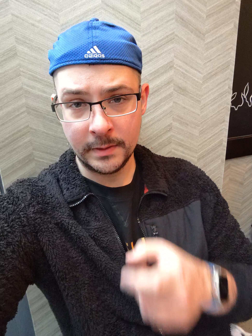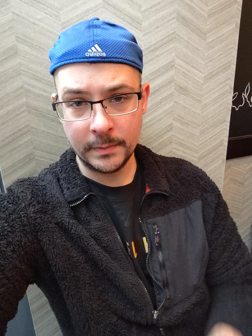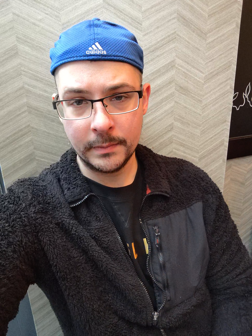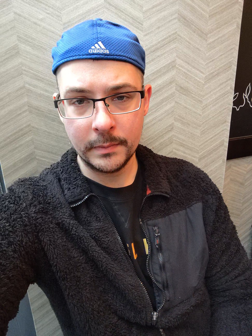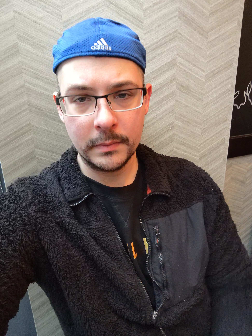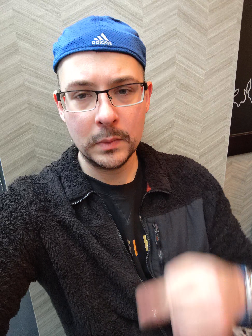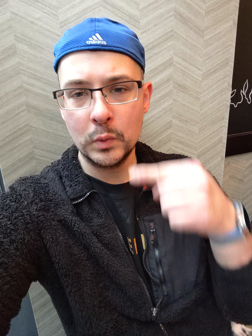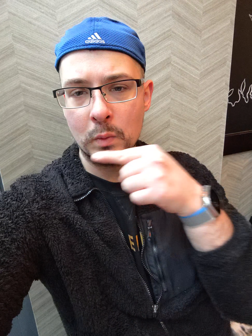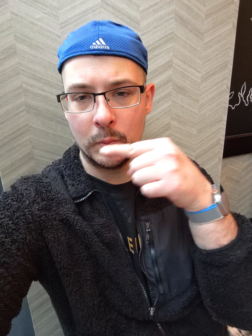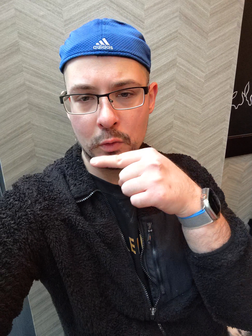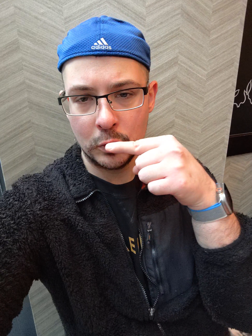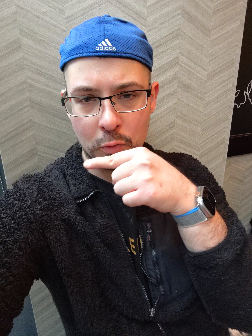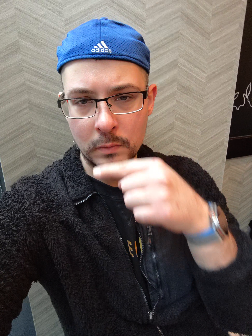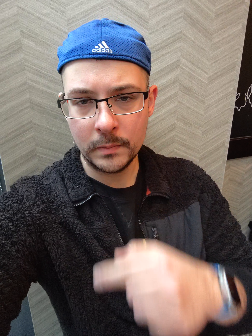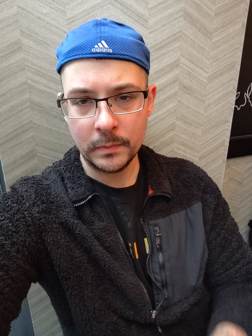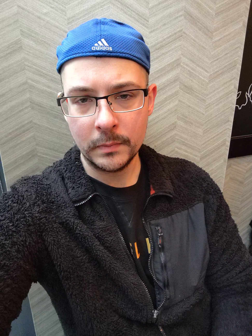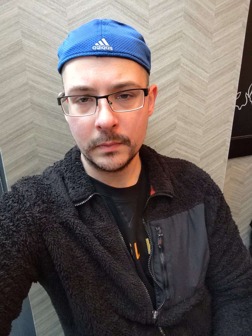toothbrush